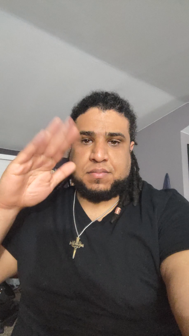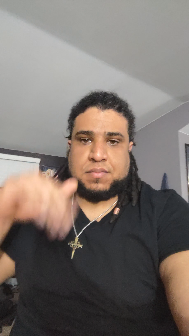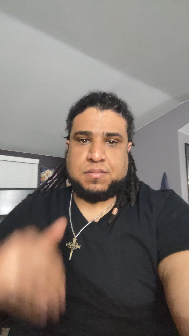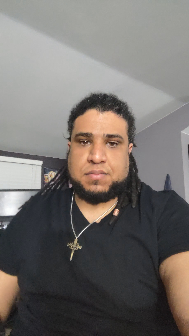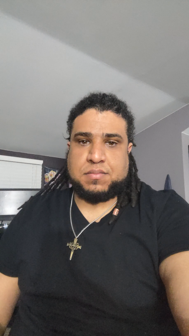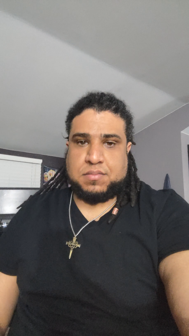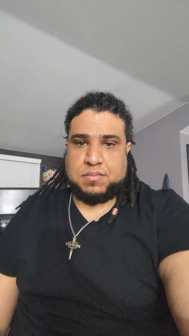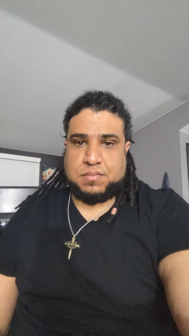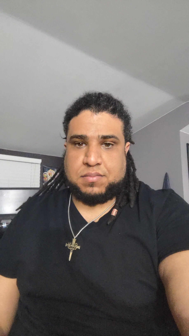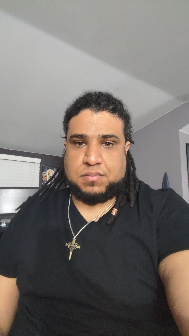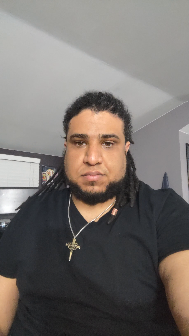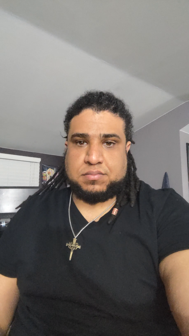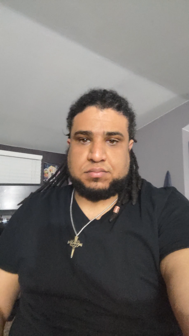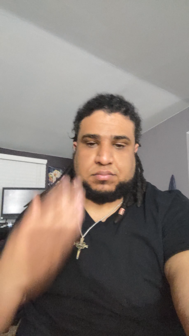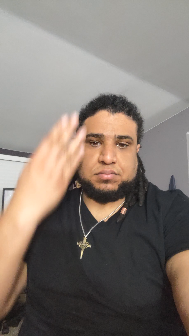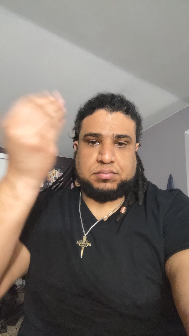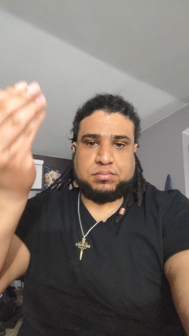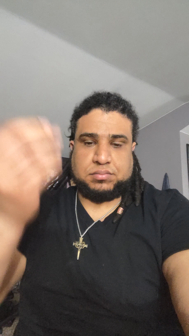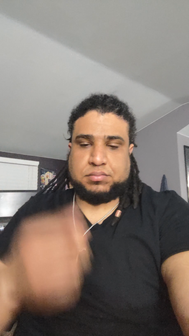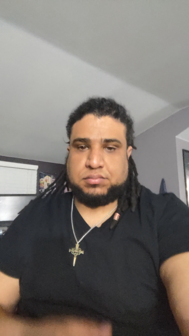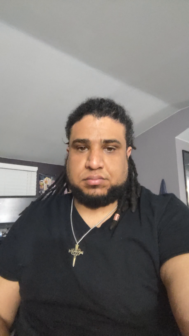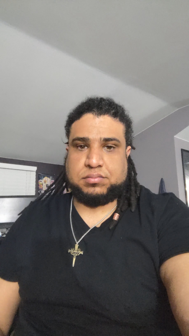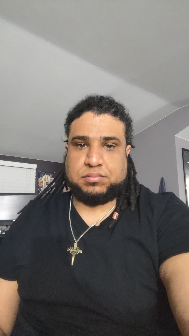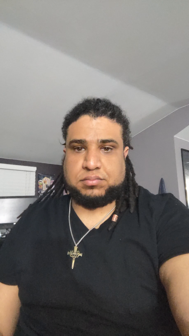going to